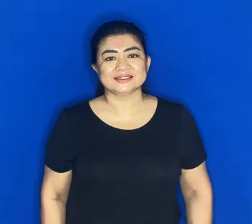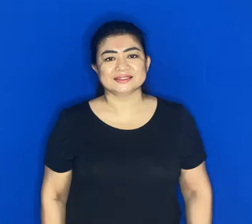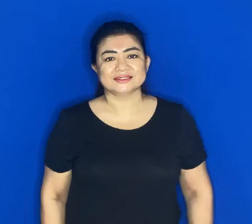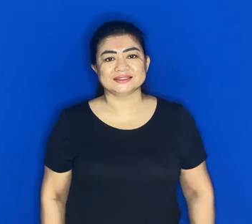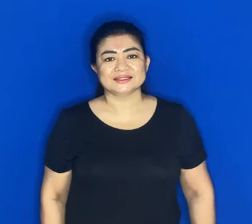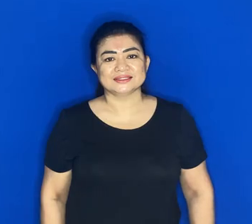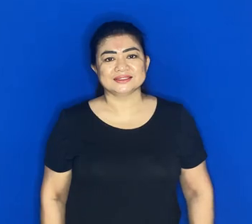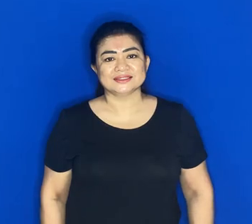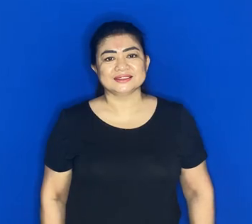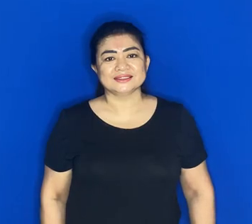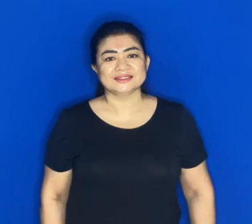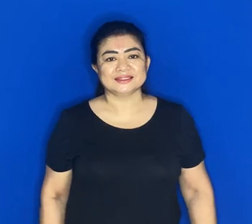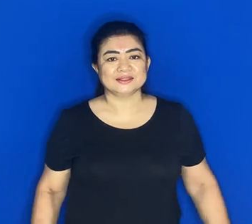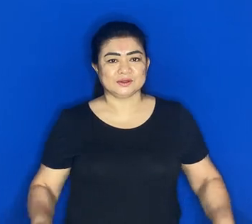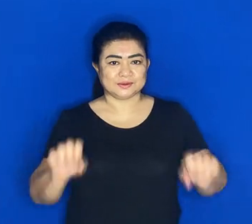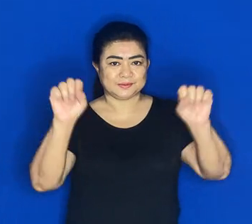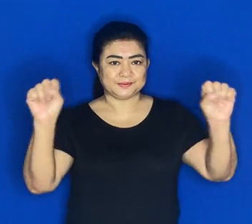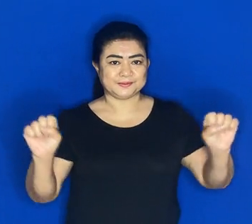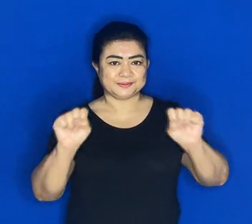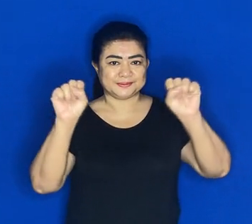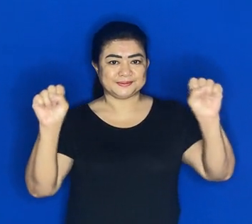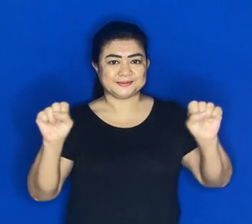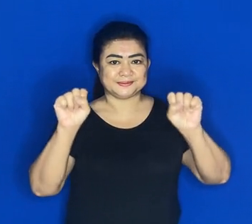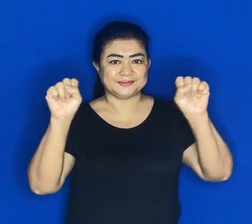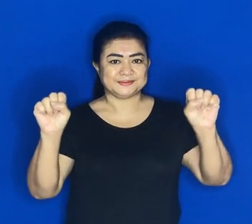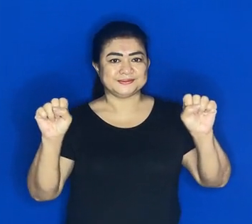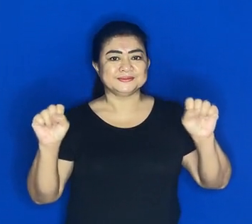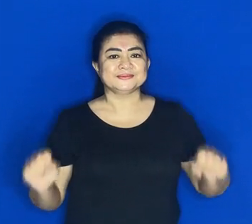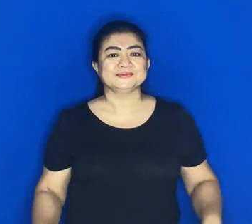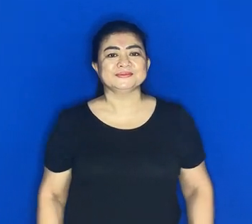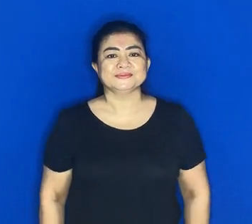saturday